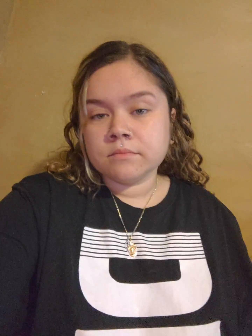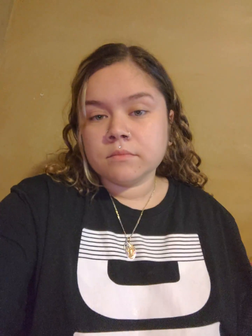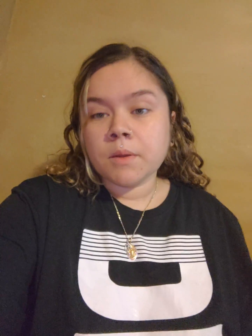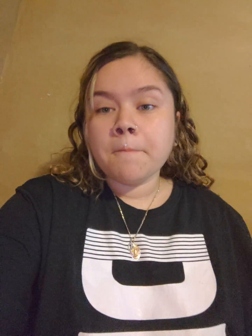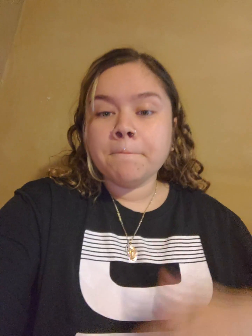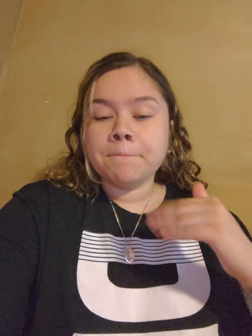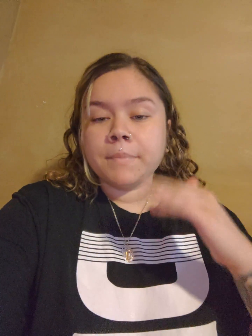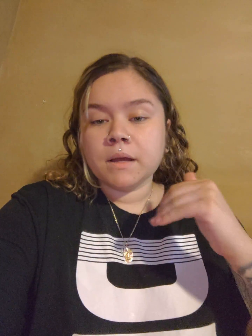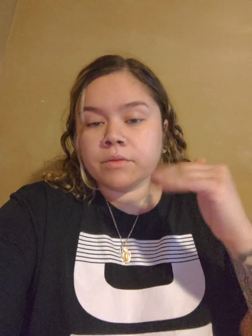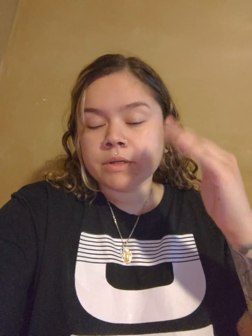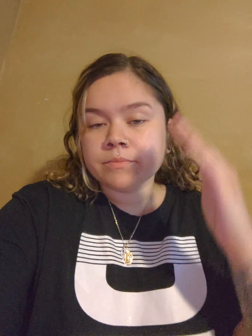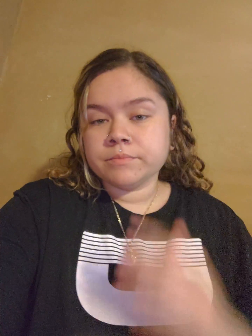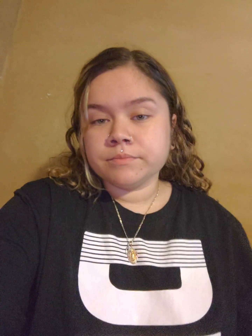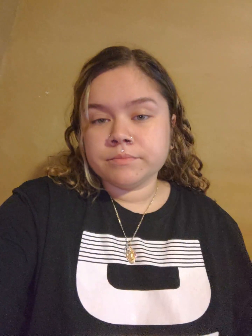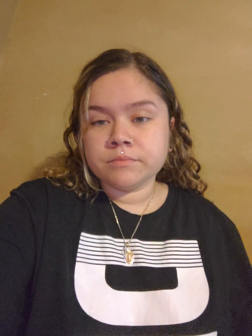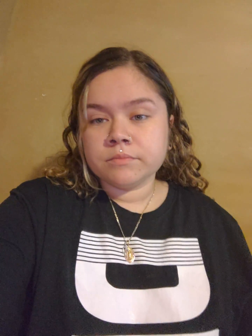build